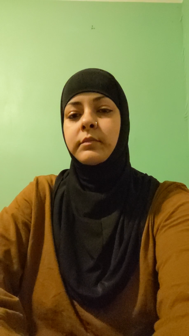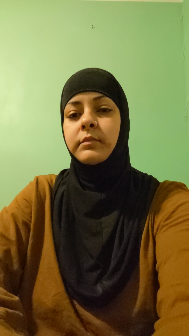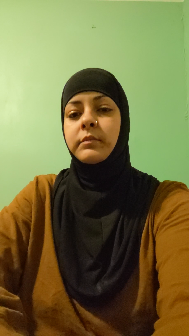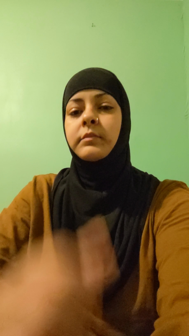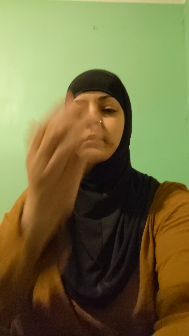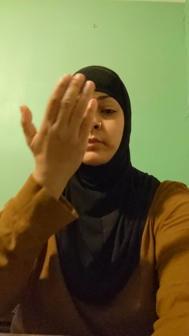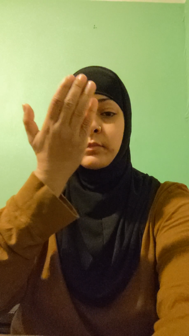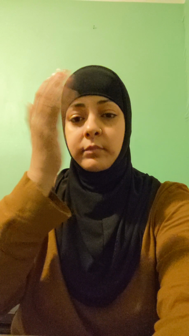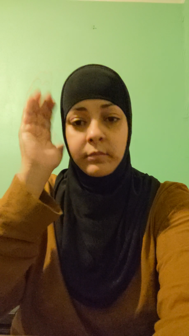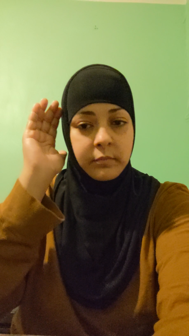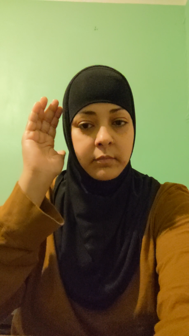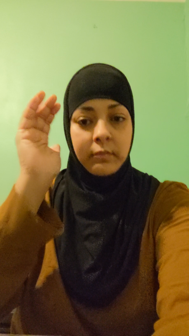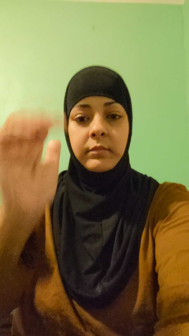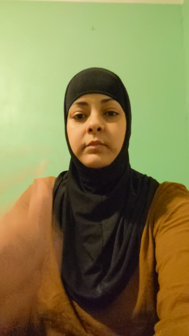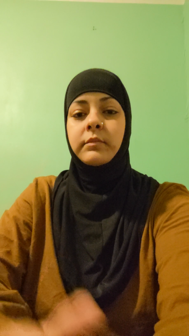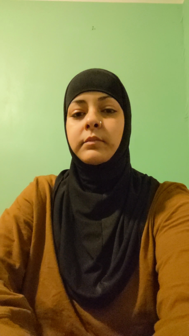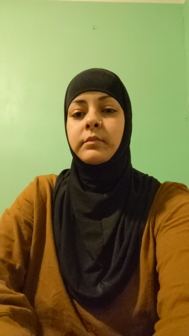peekaboo